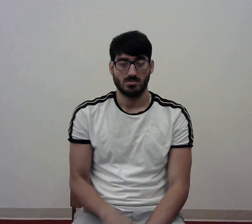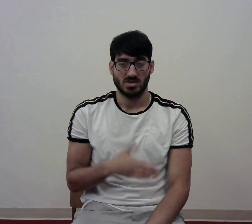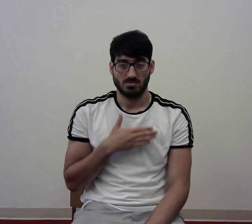mən